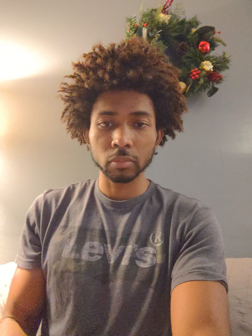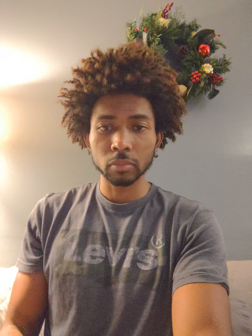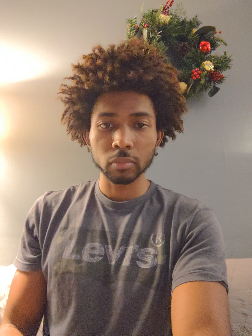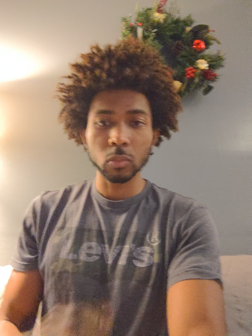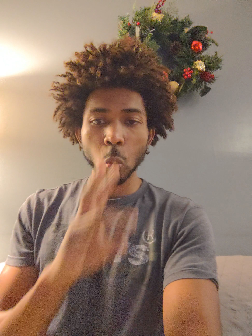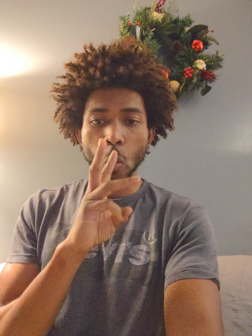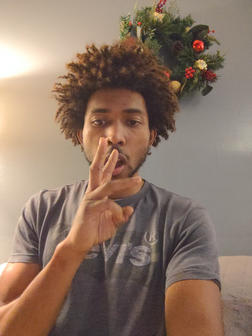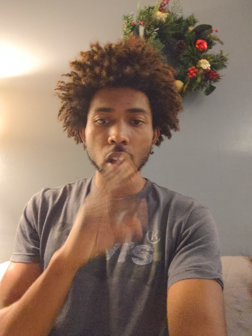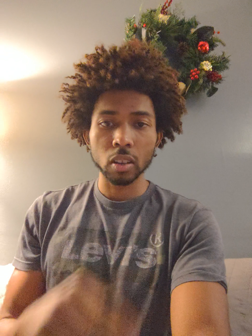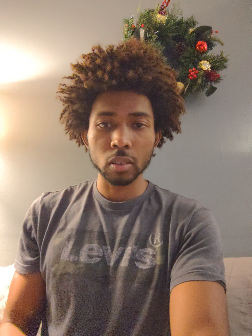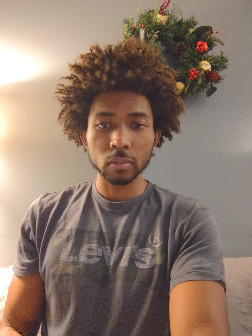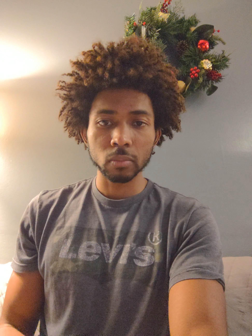water